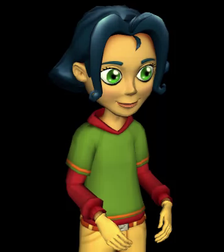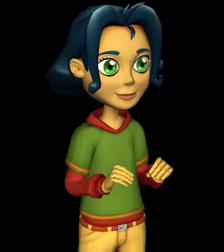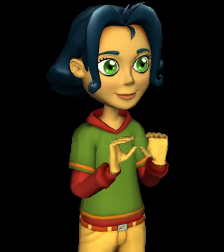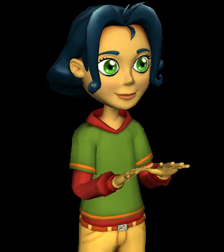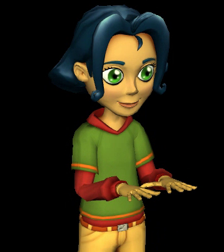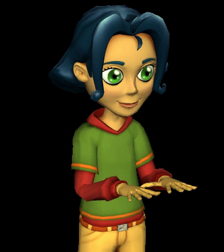يتخلى